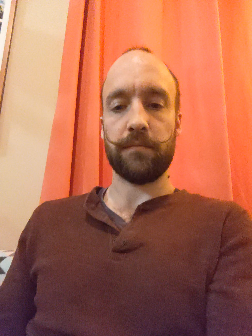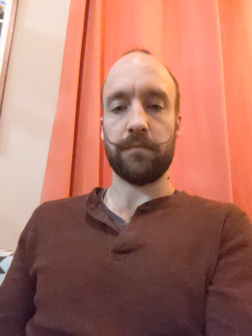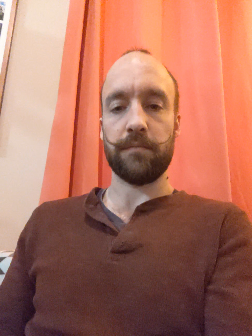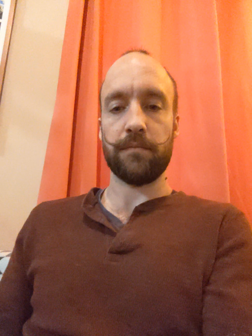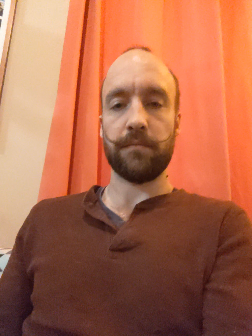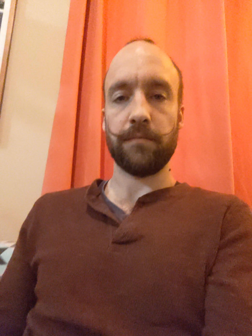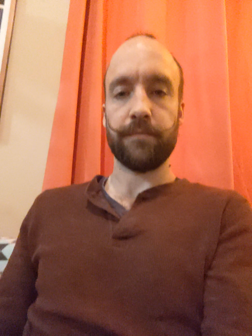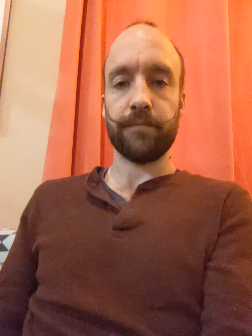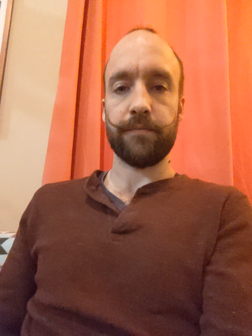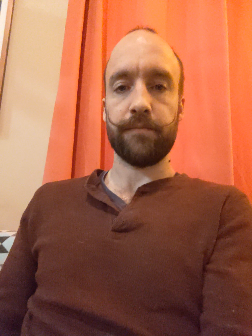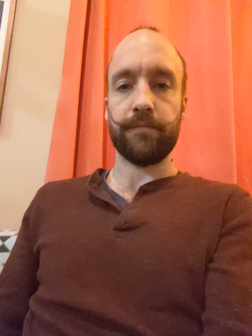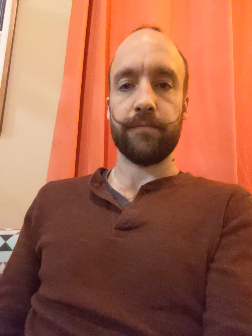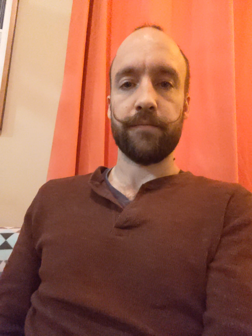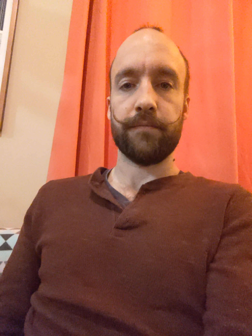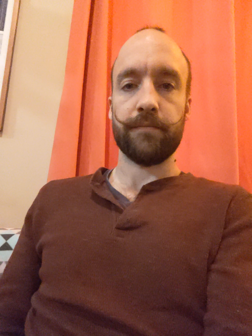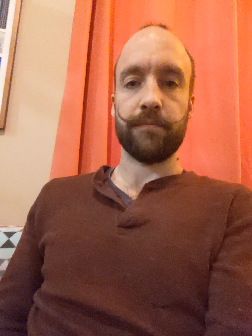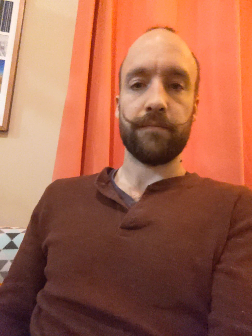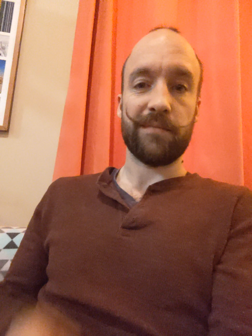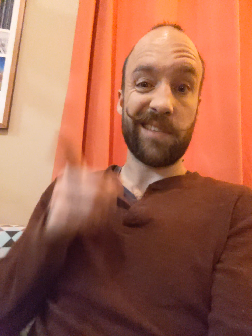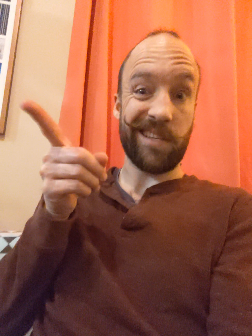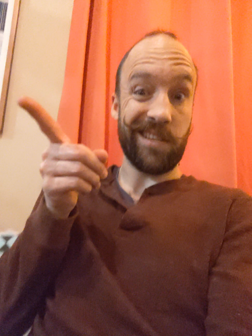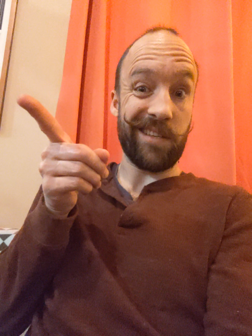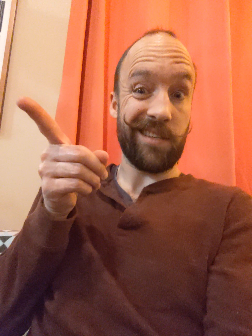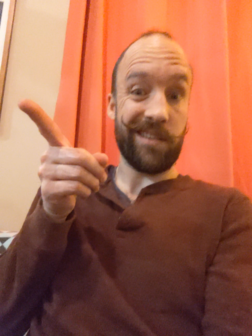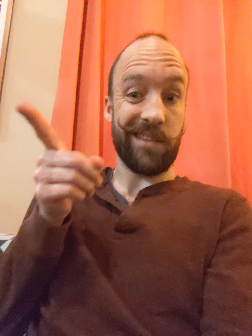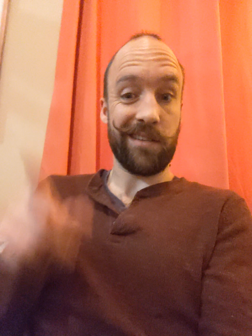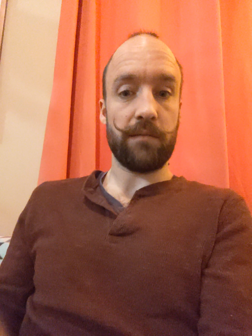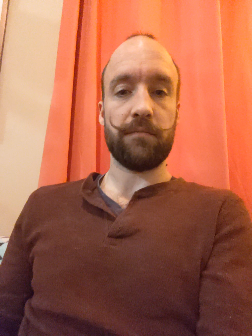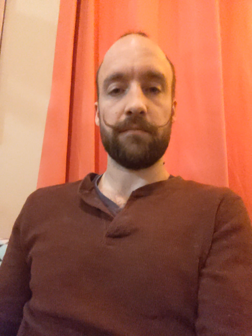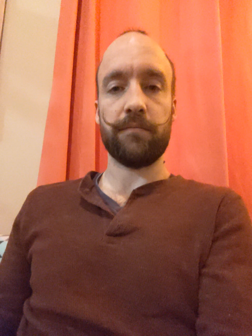he/she/it